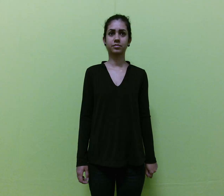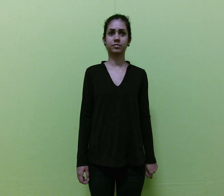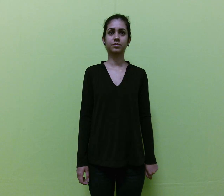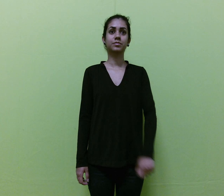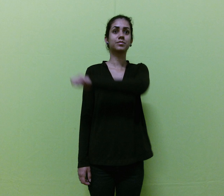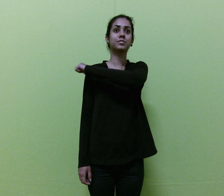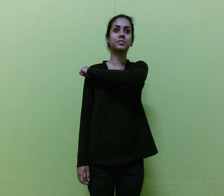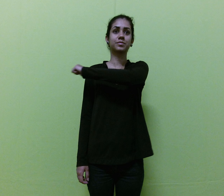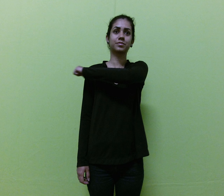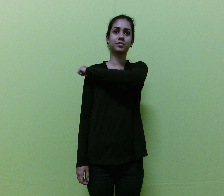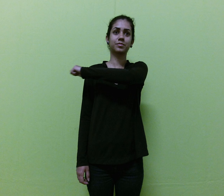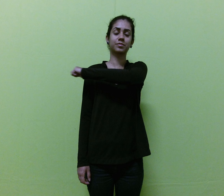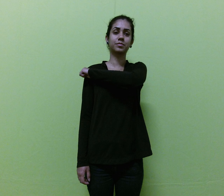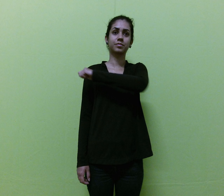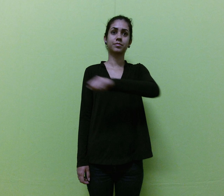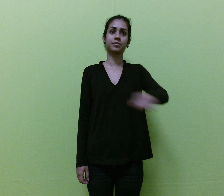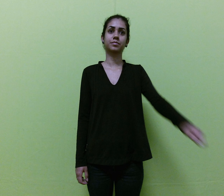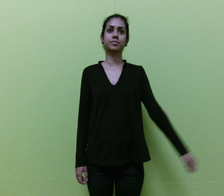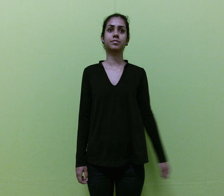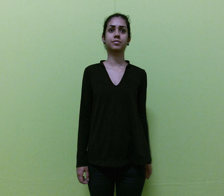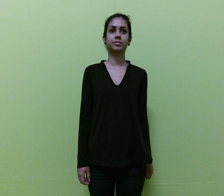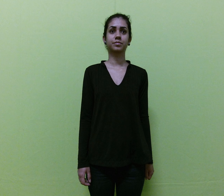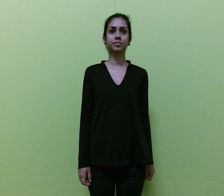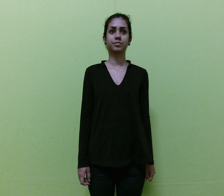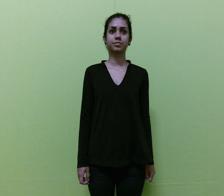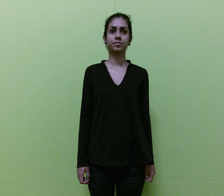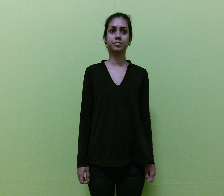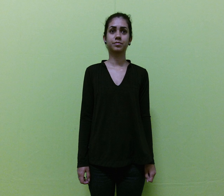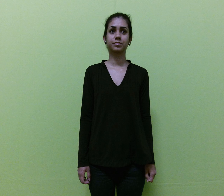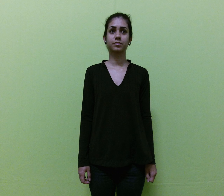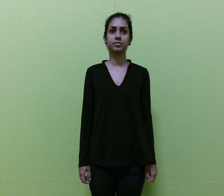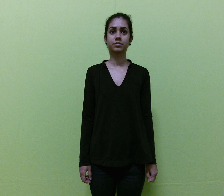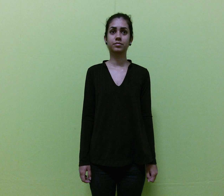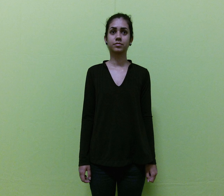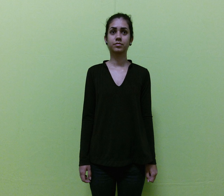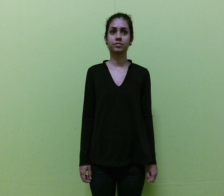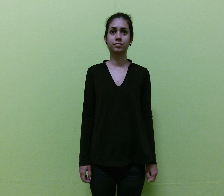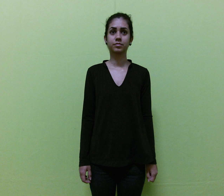aluno